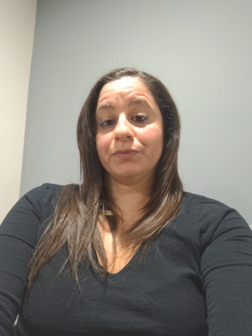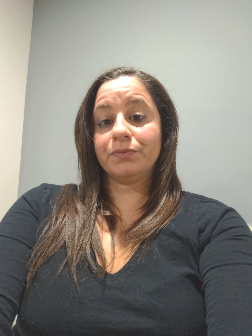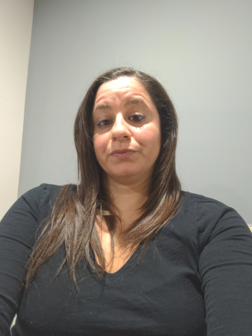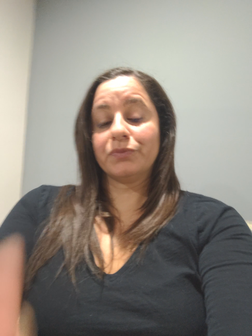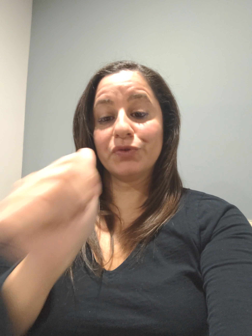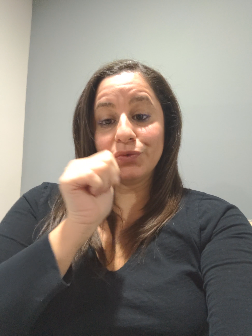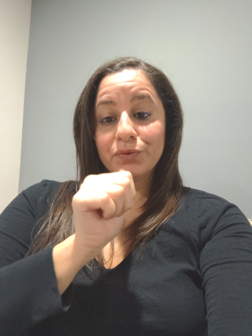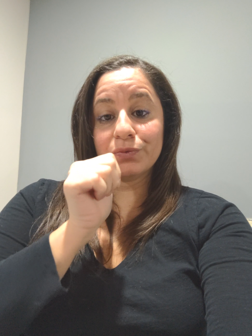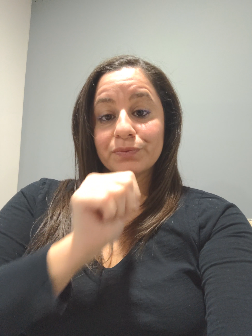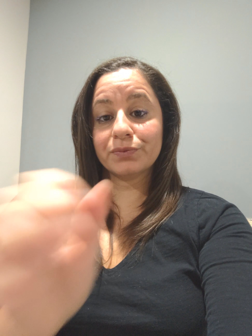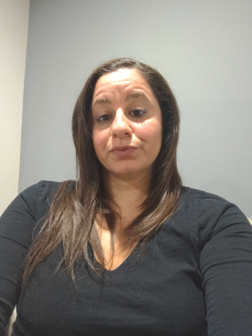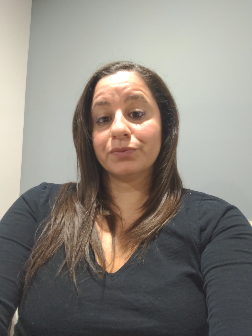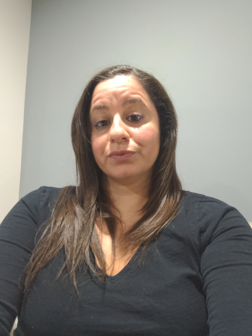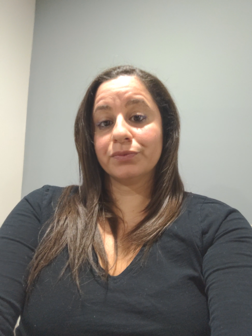girl